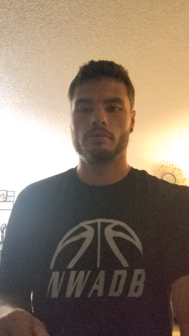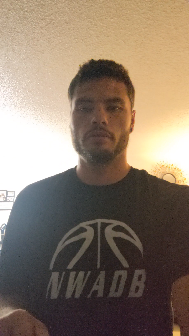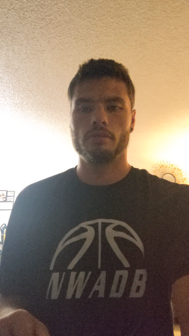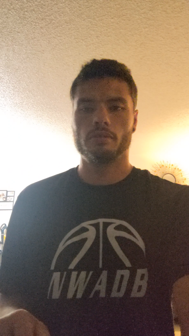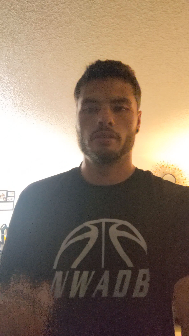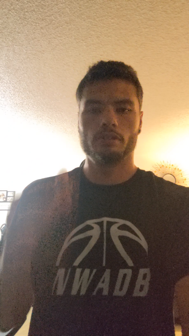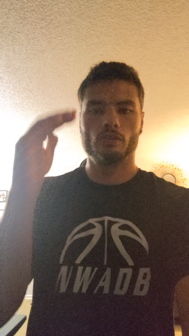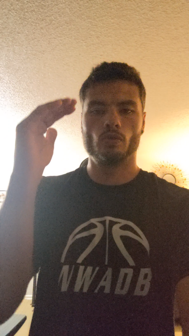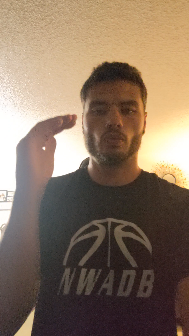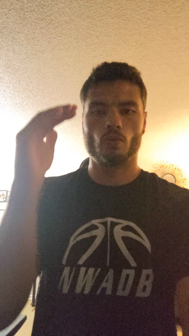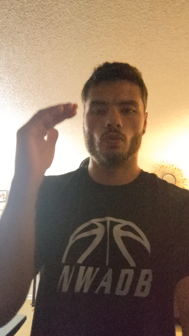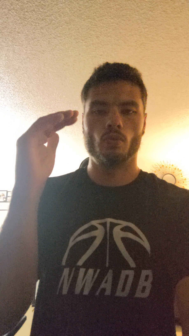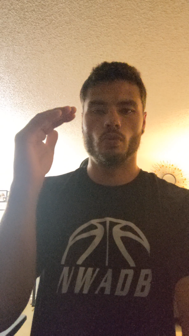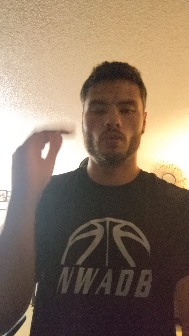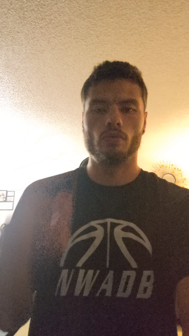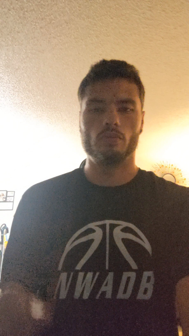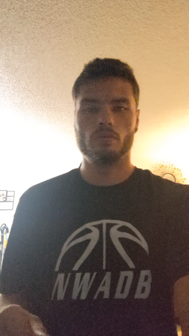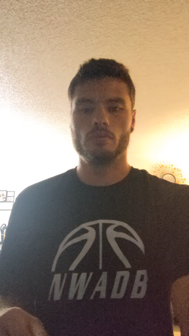short